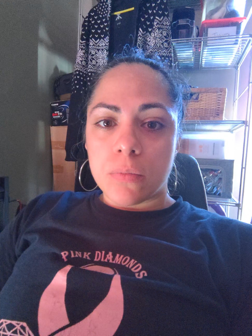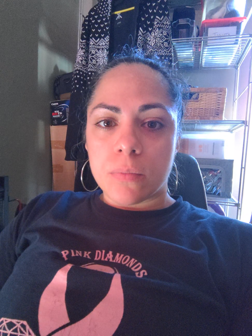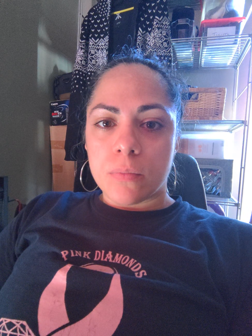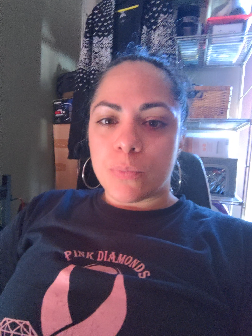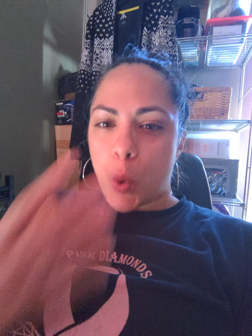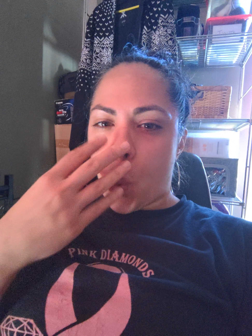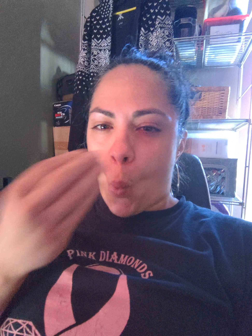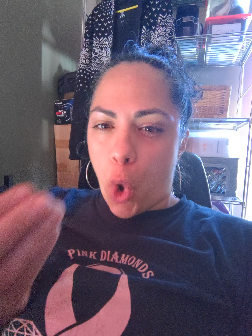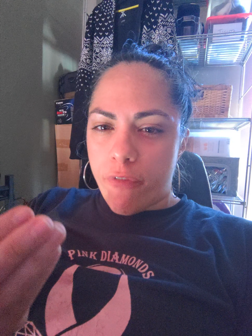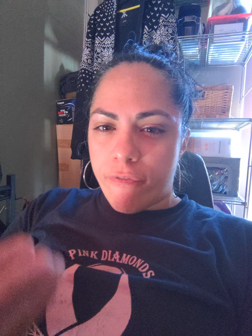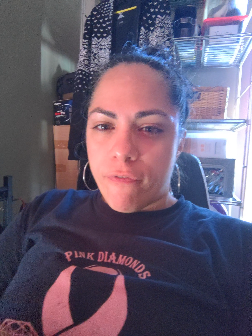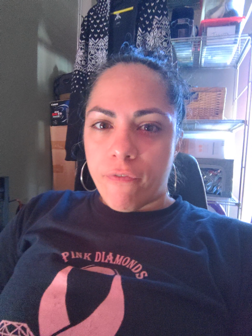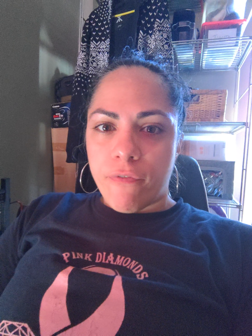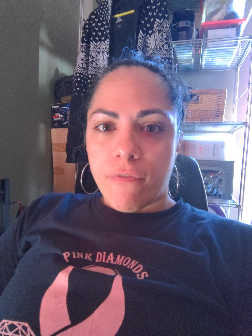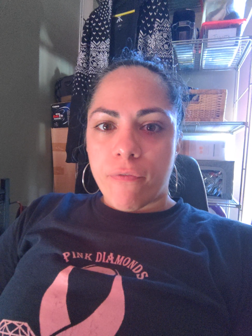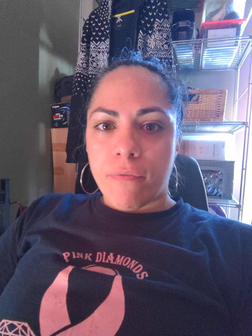wolf